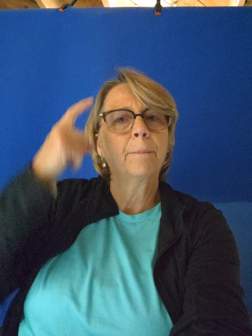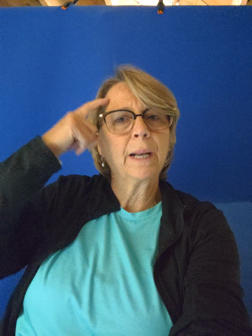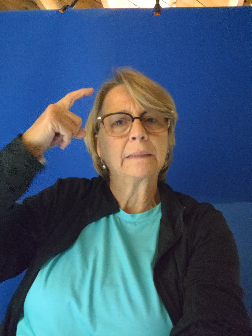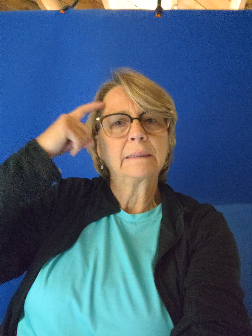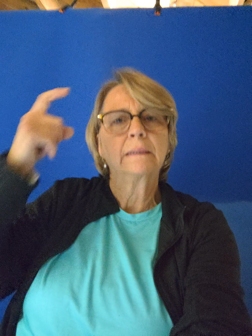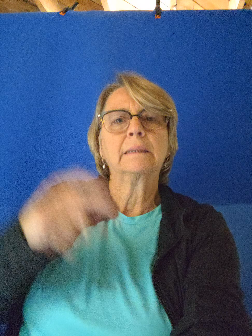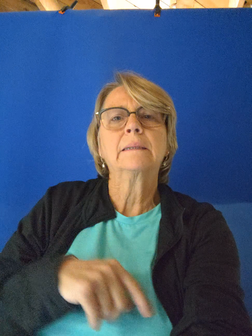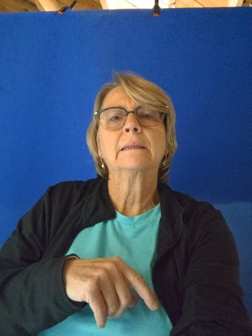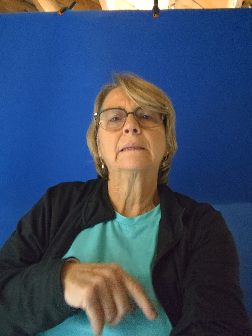penny